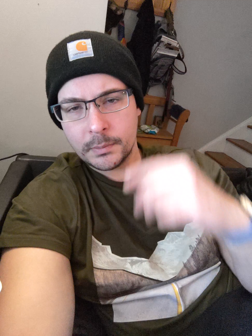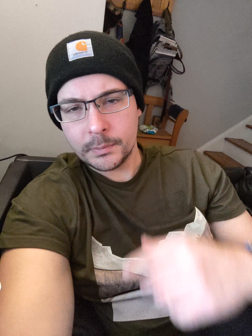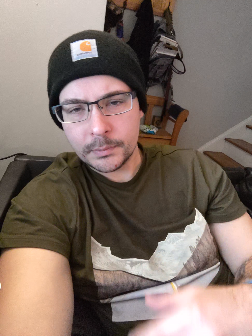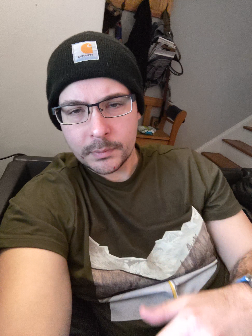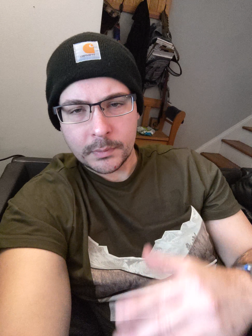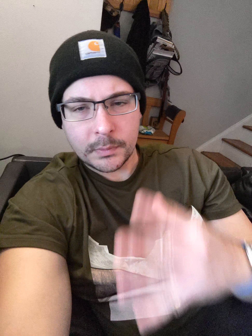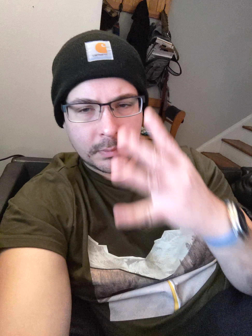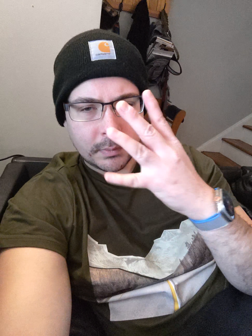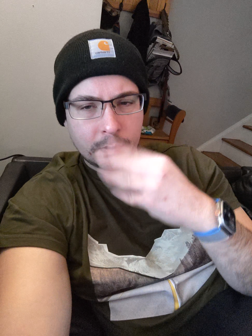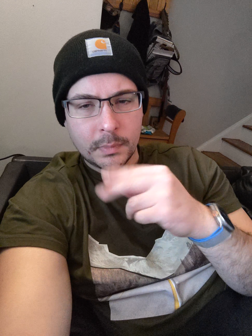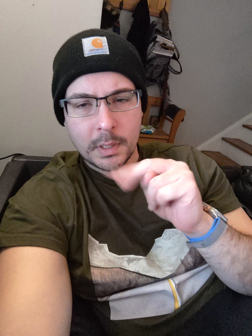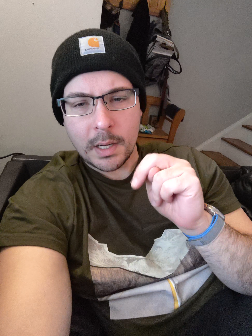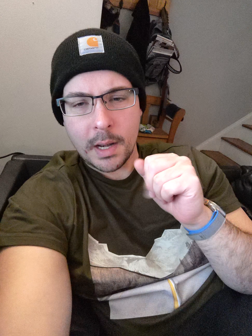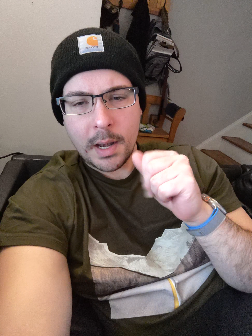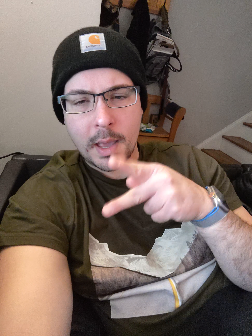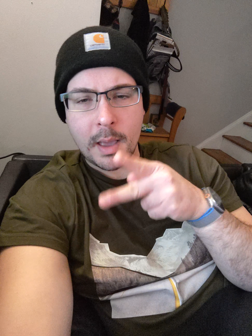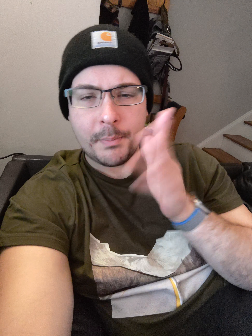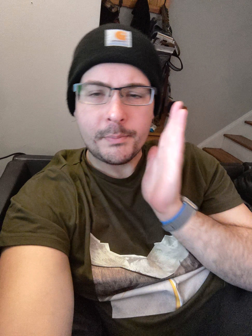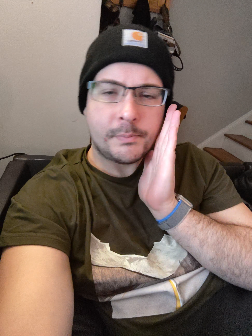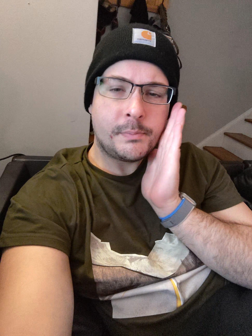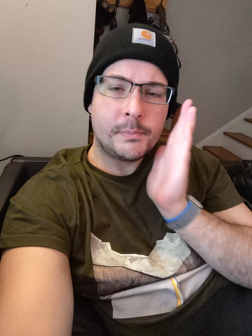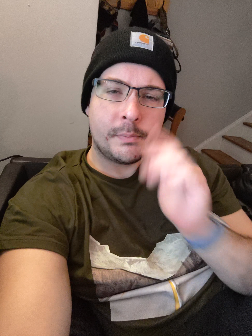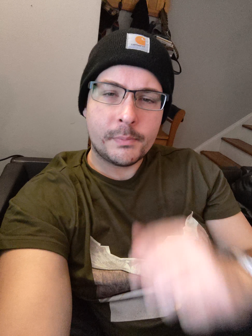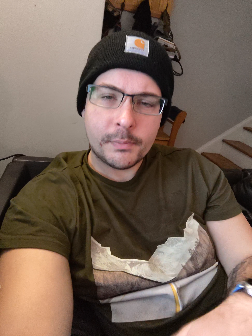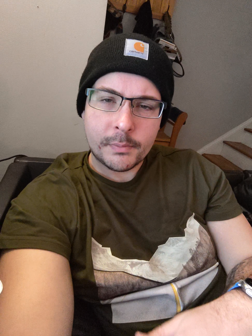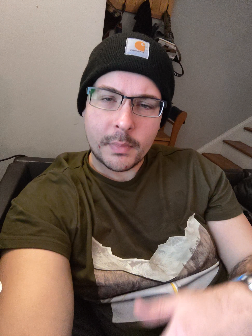nap